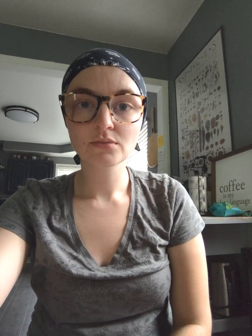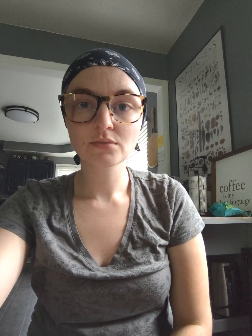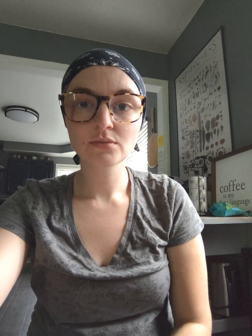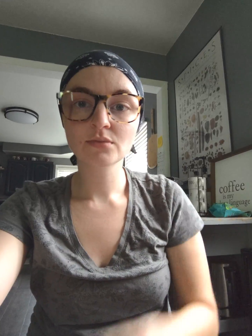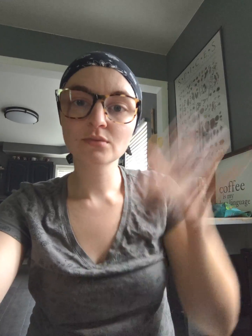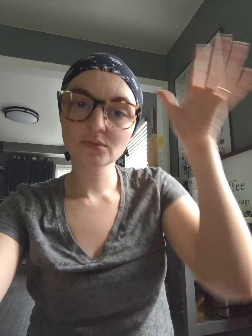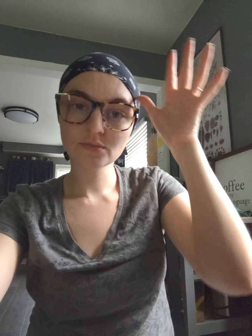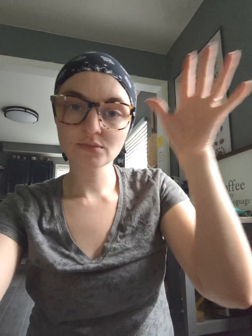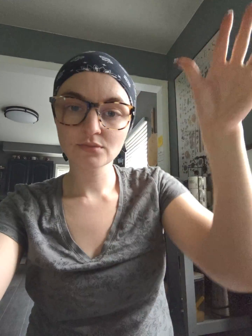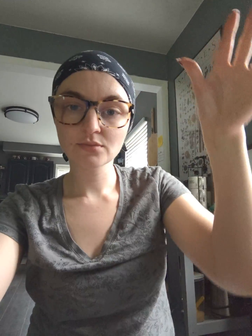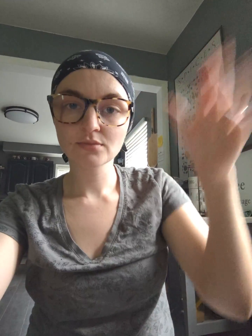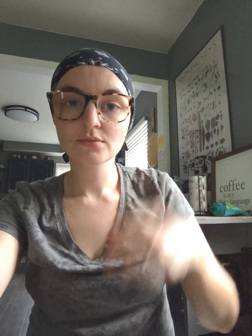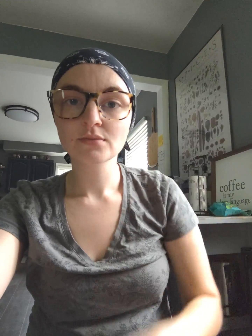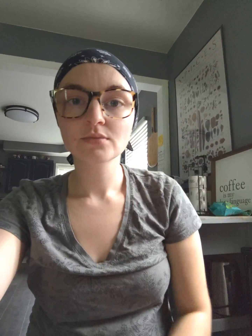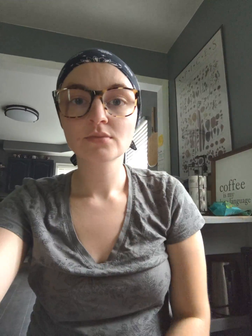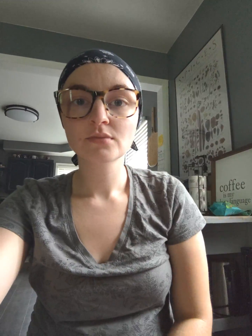moose